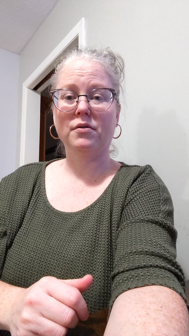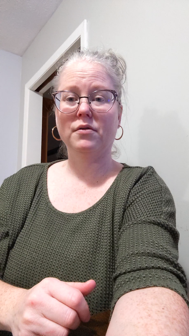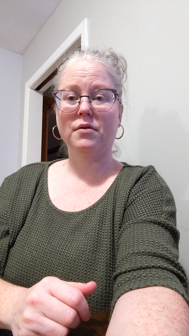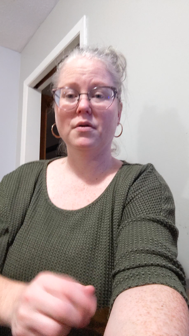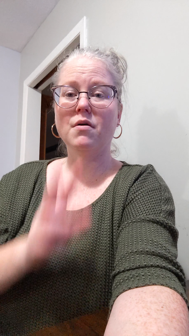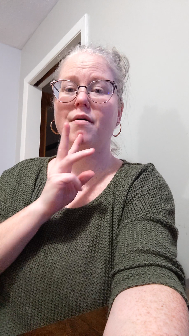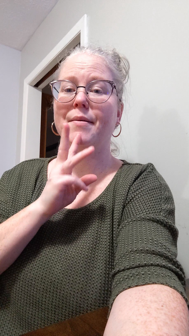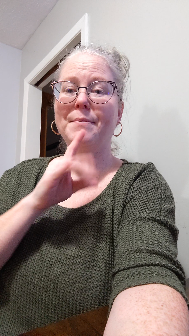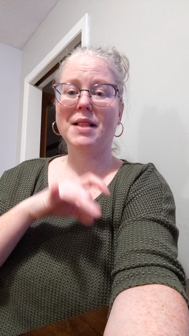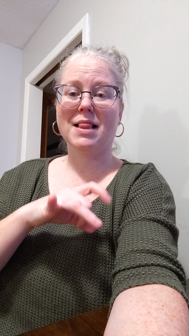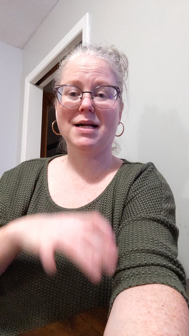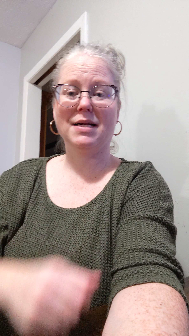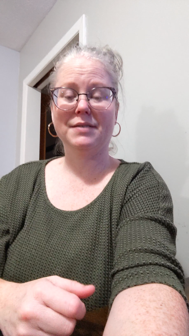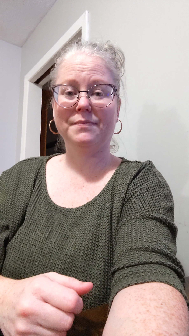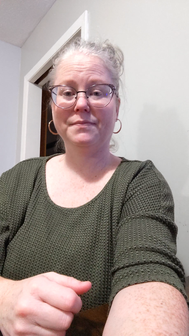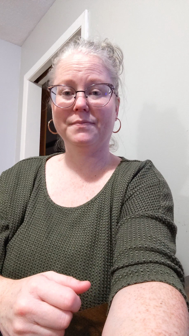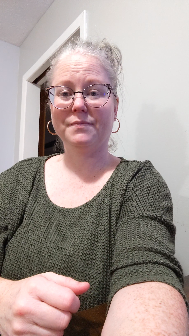melon